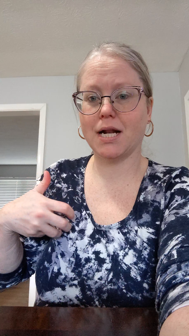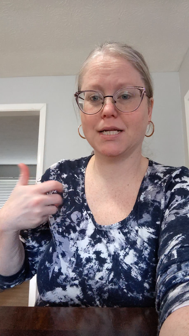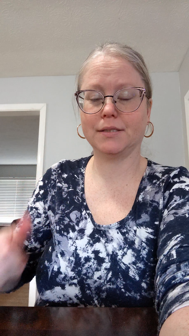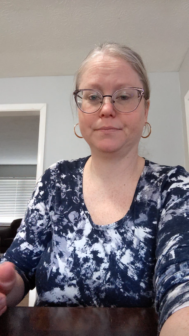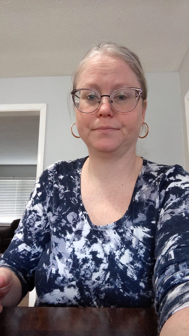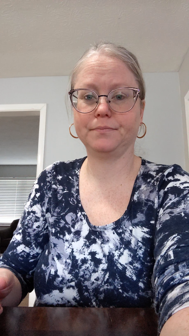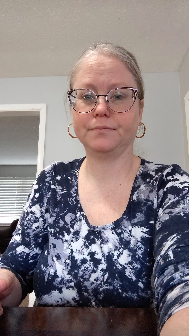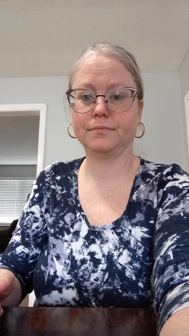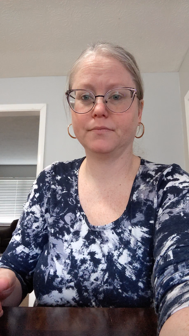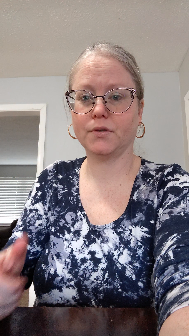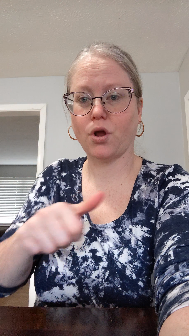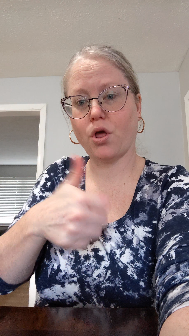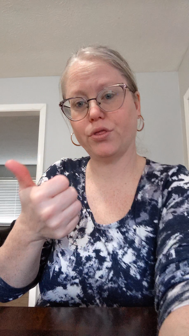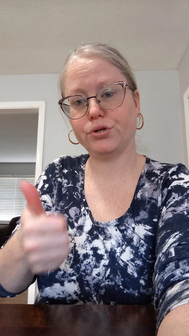other